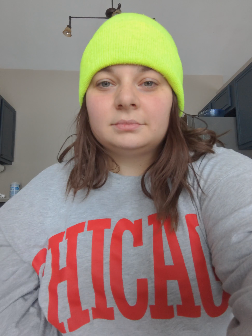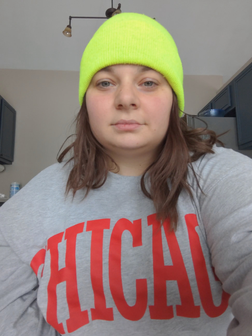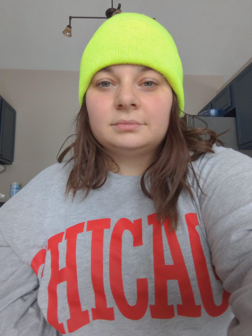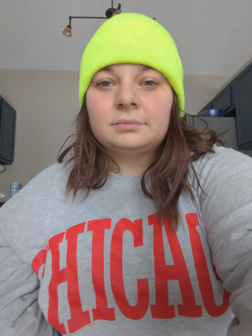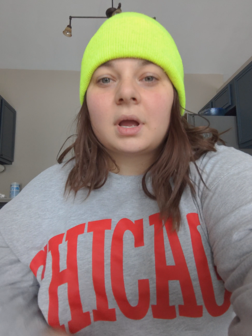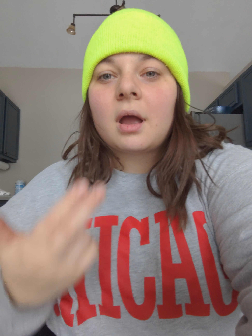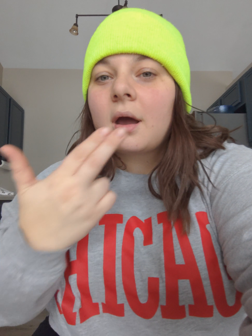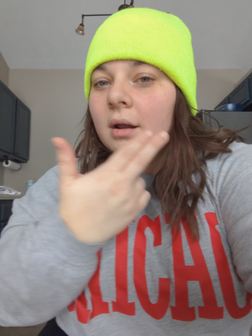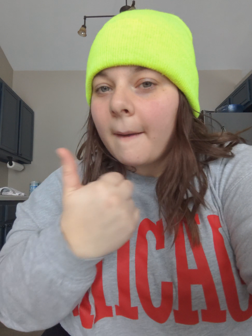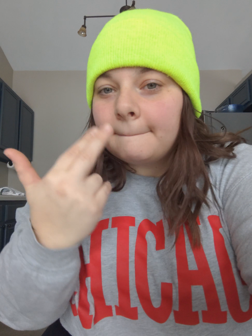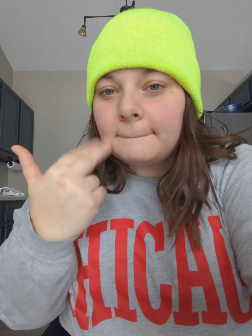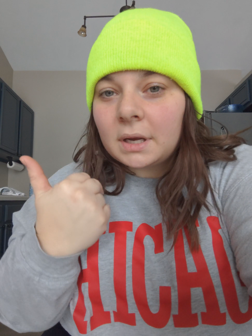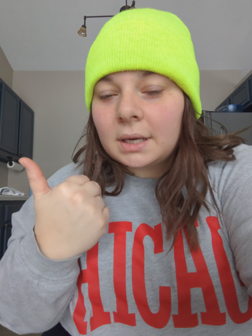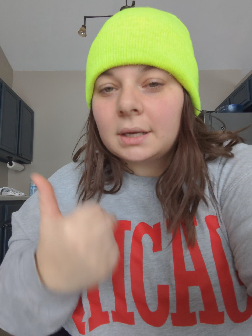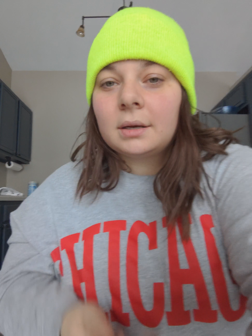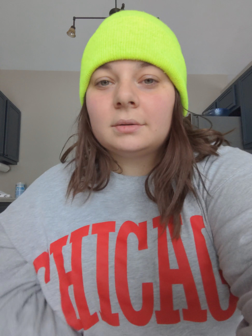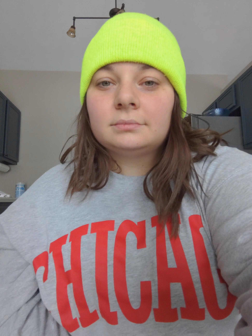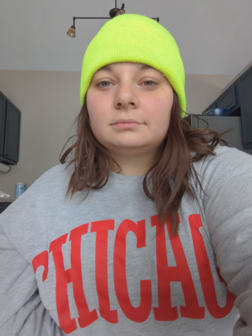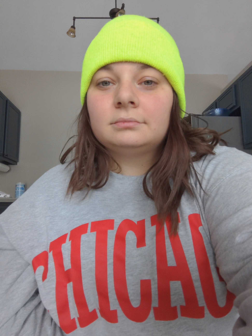napkin